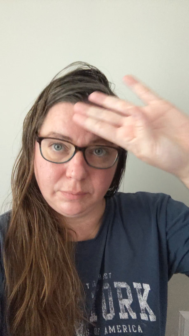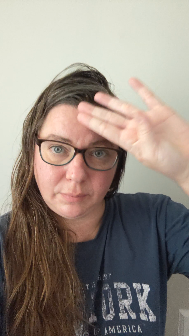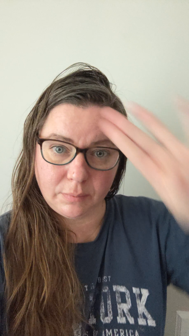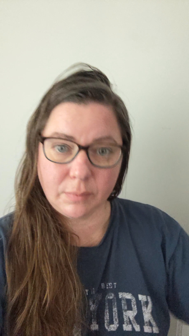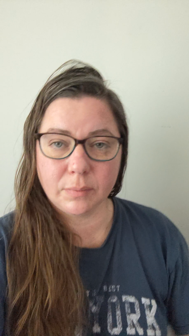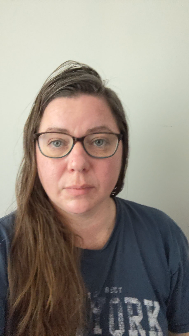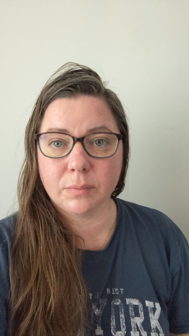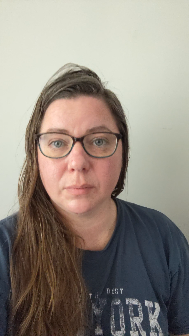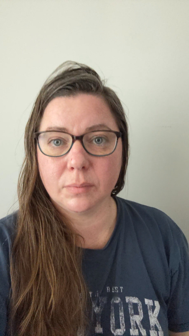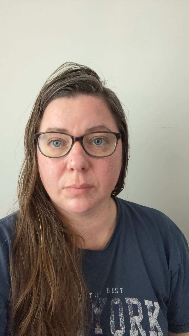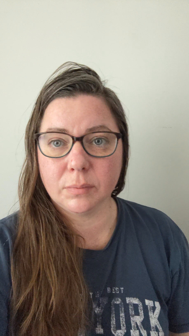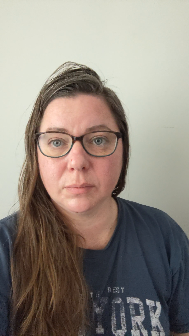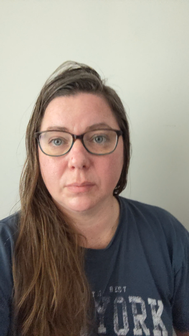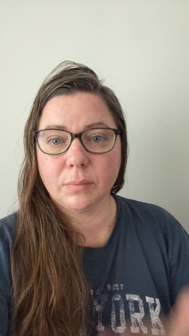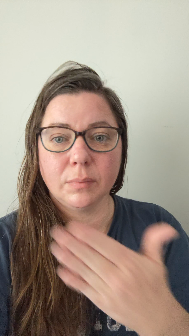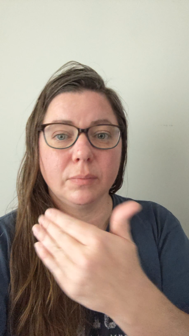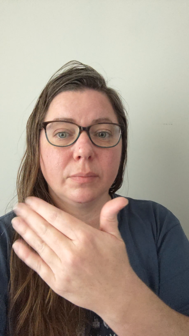butterfly